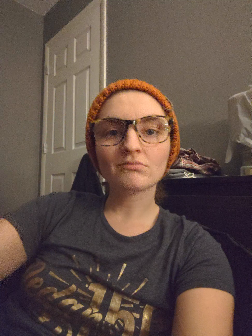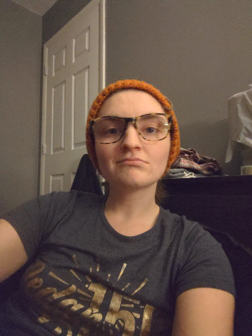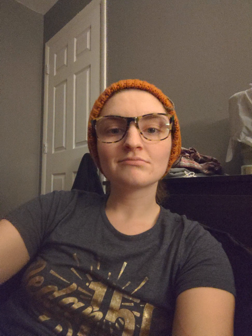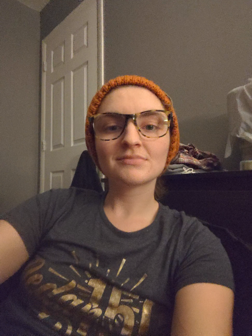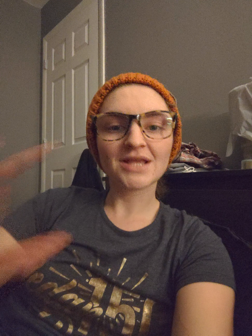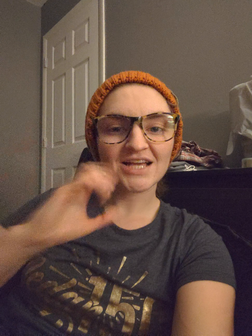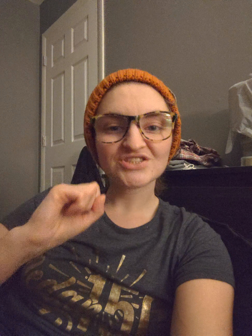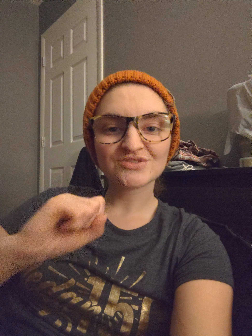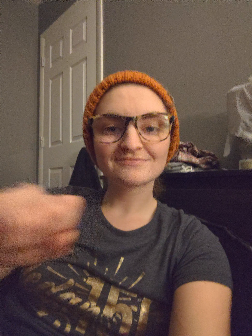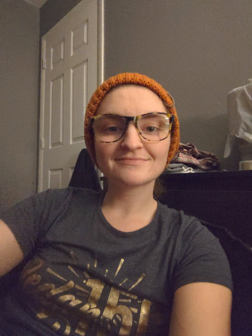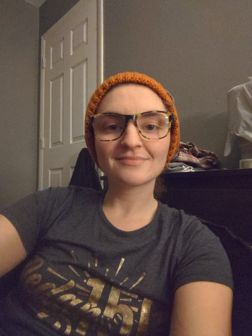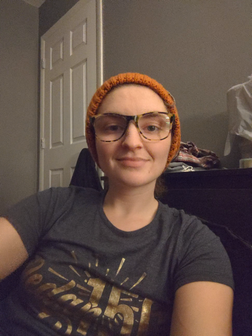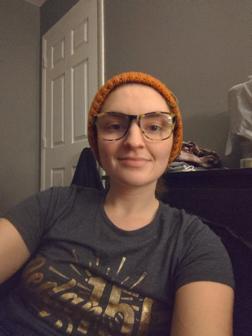loud